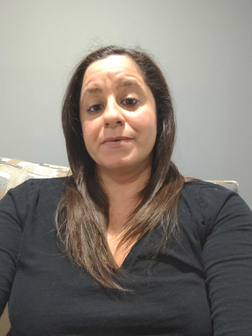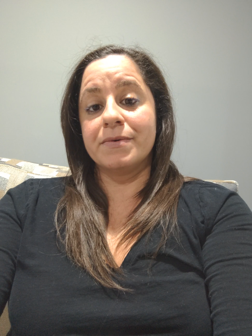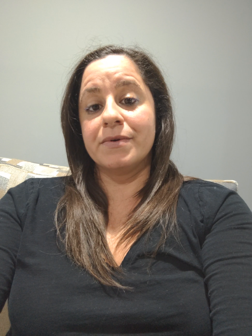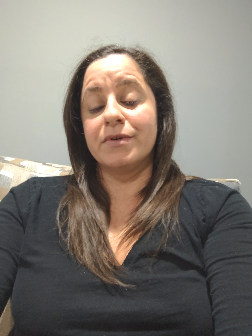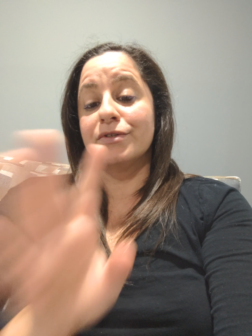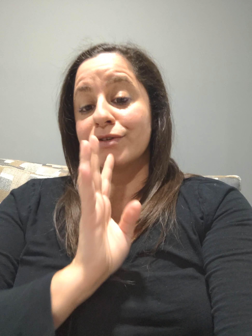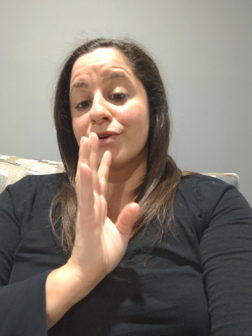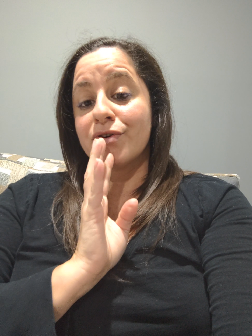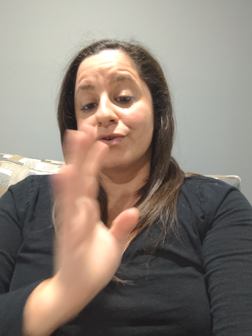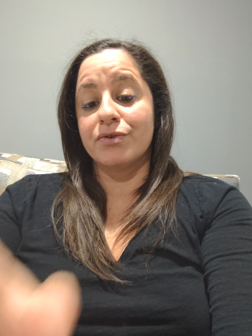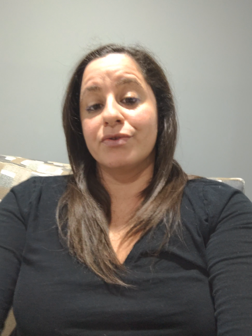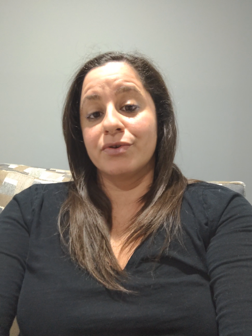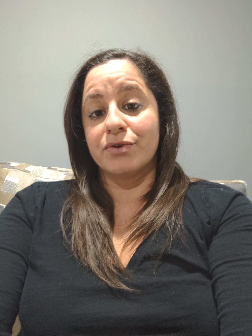talk